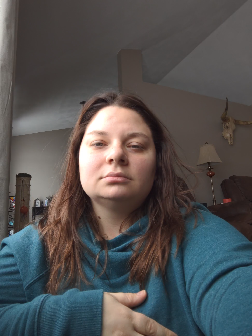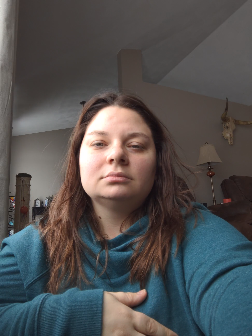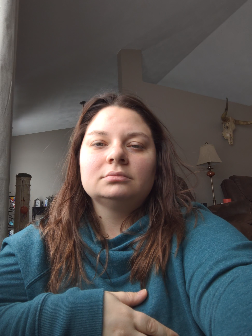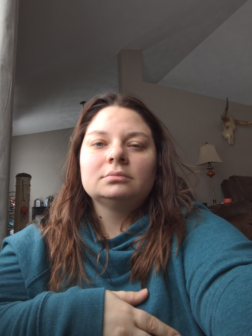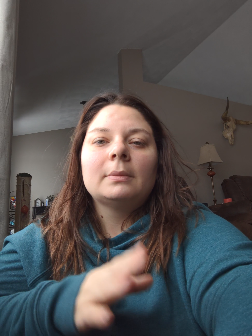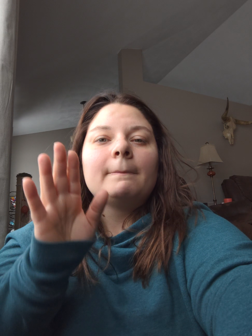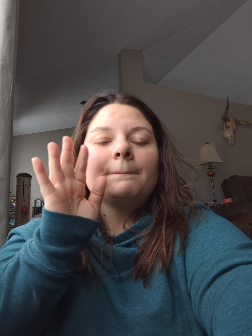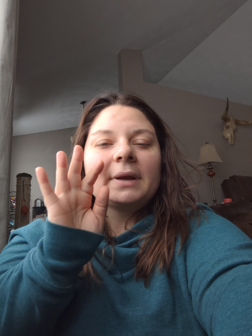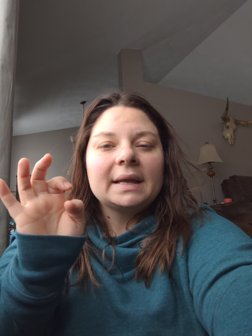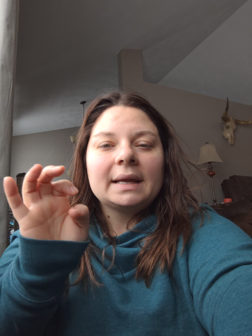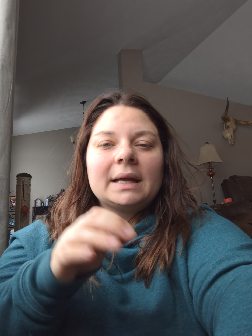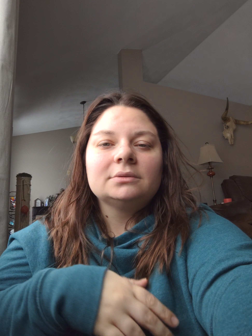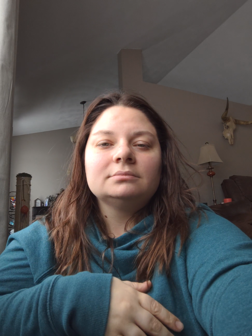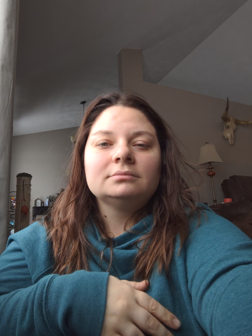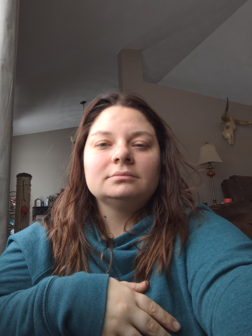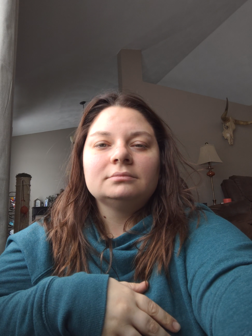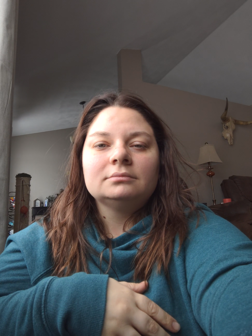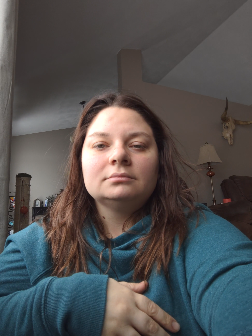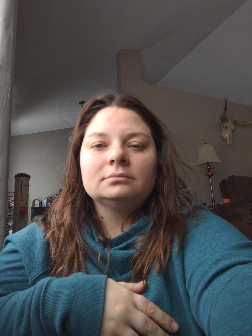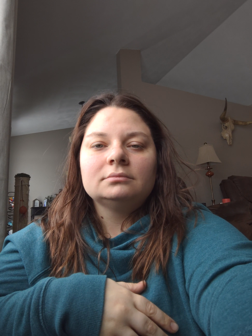bee